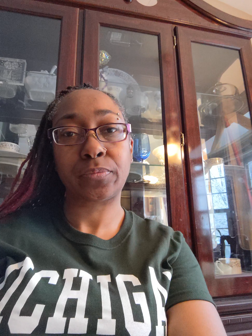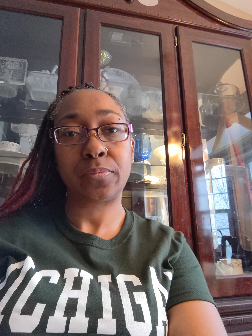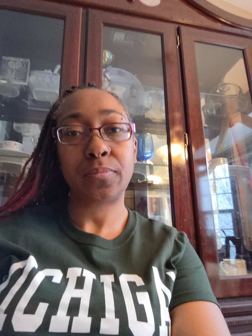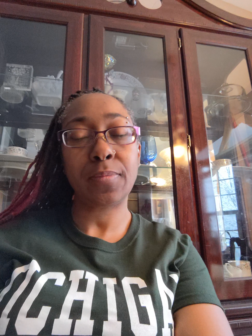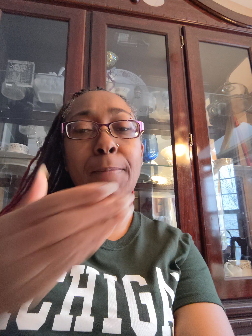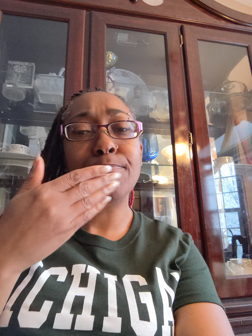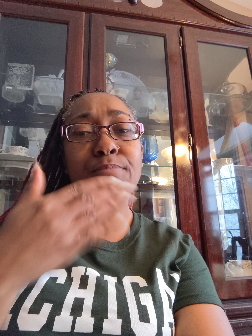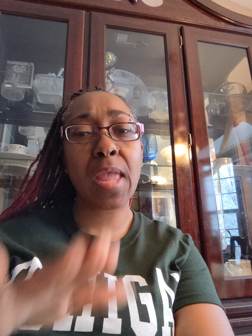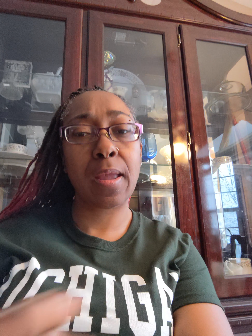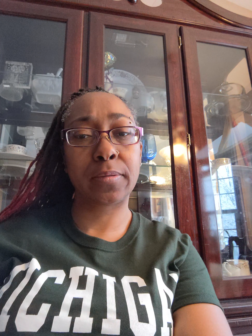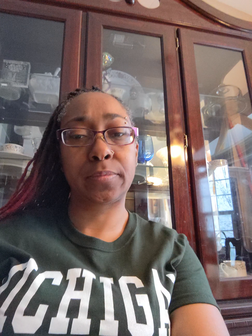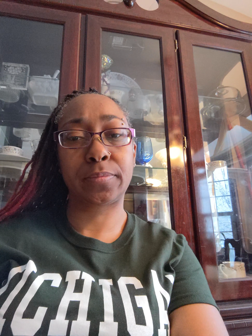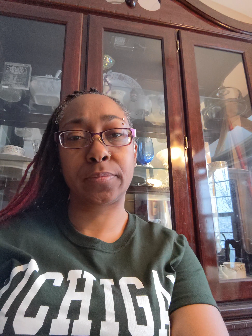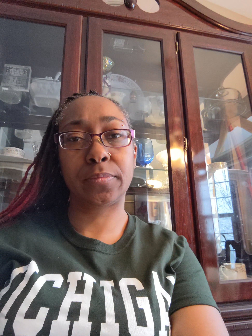bad